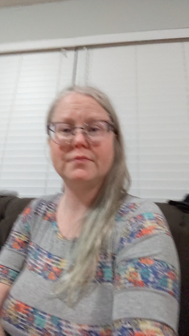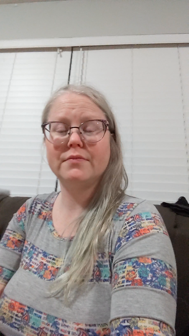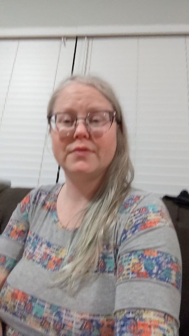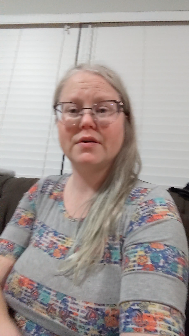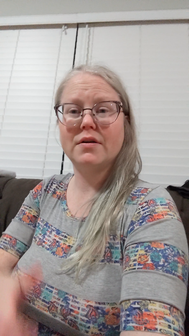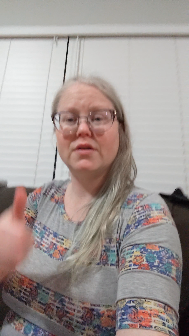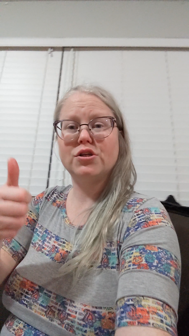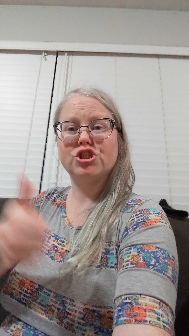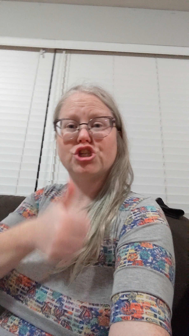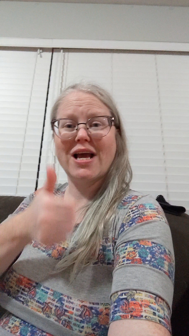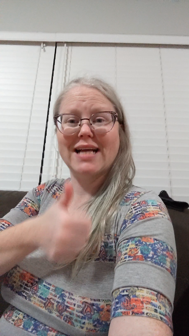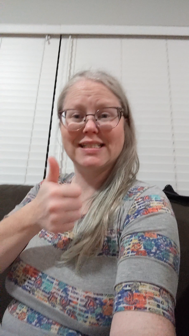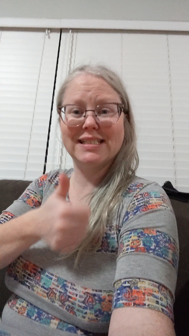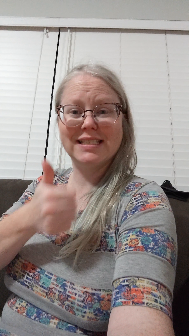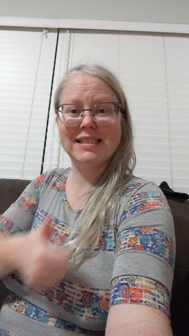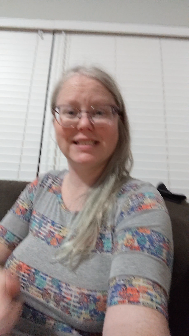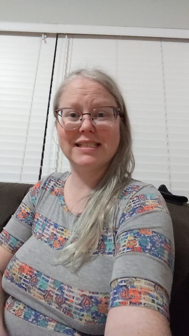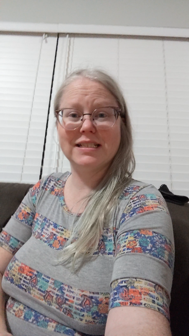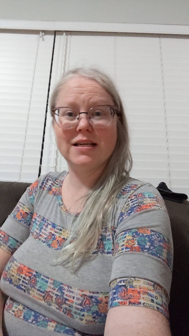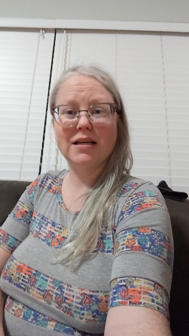chase